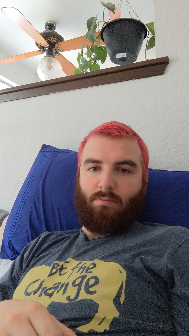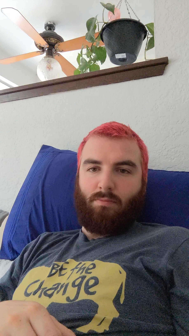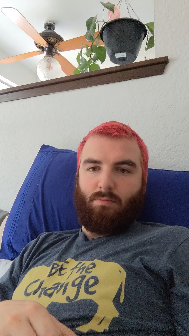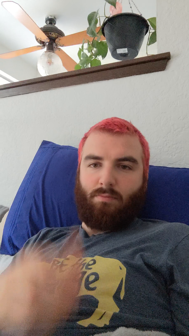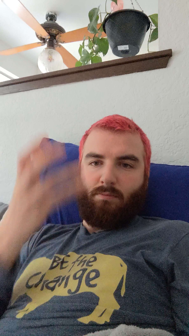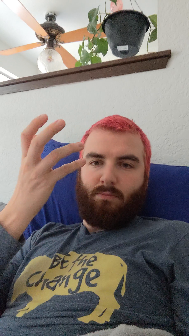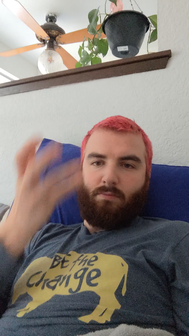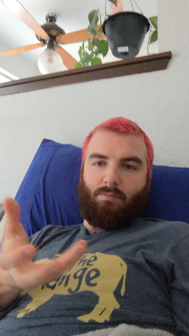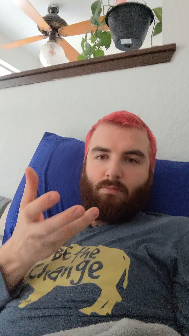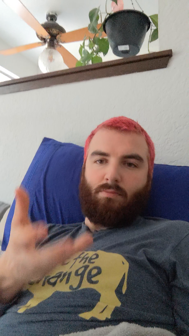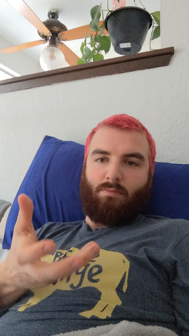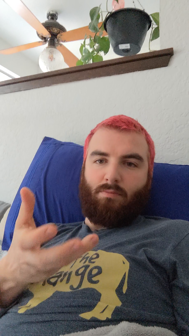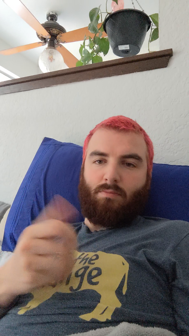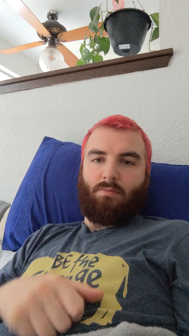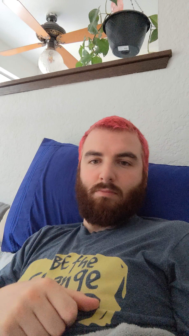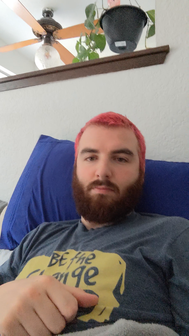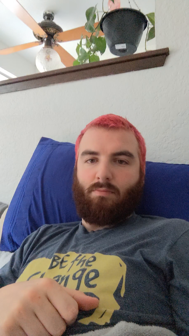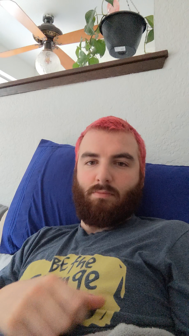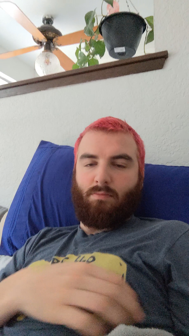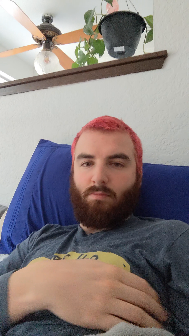heavy